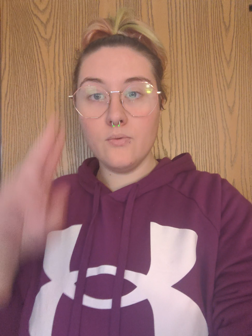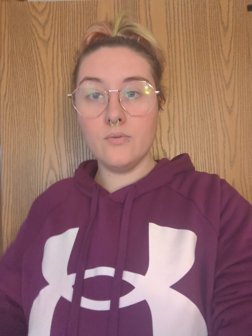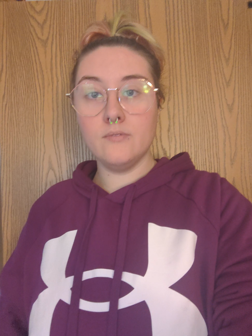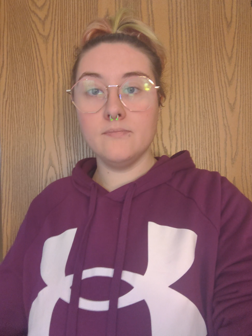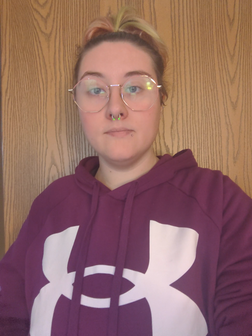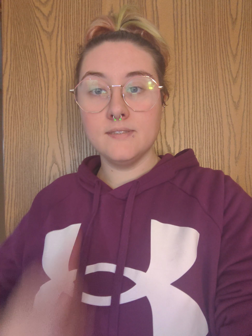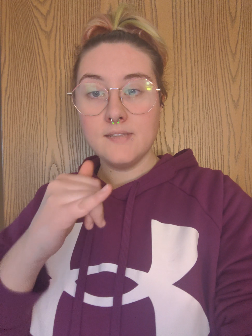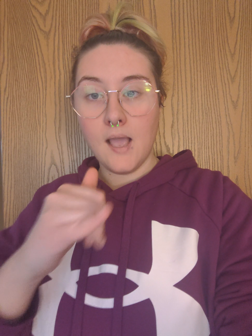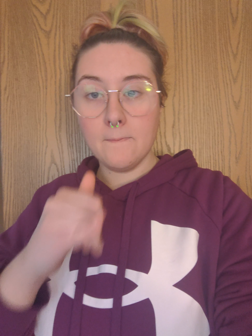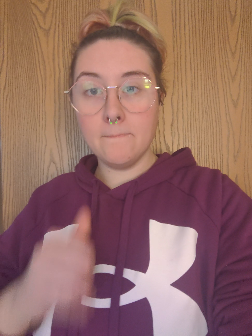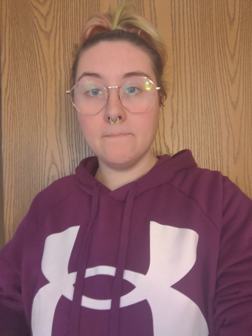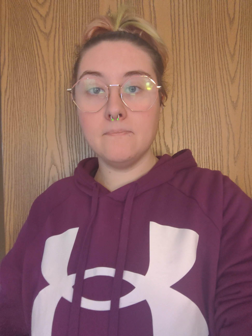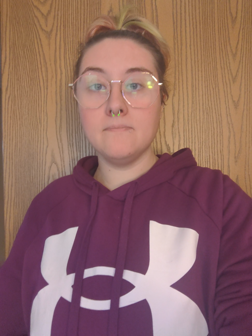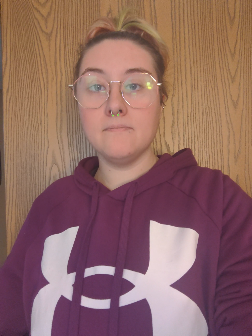same